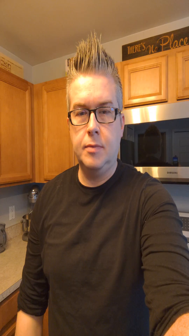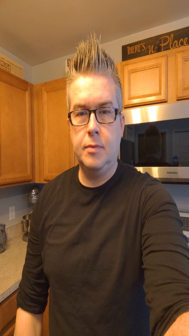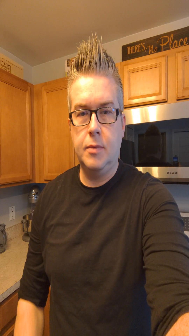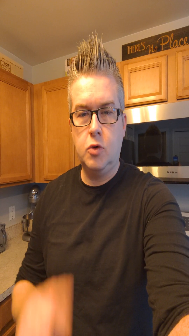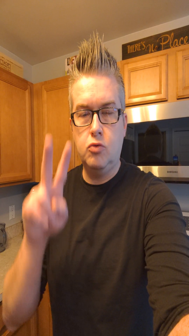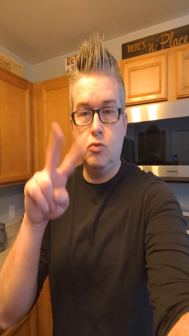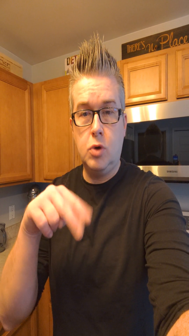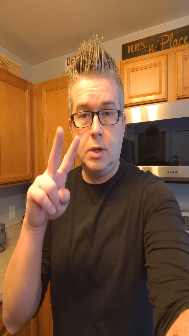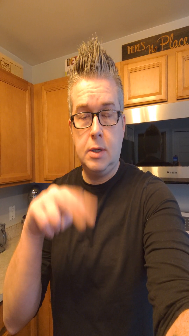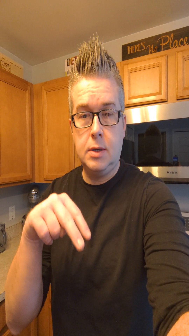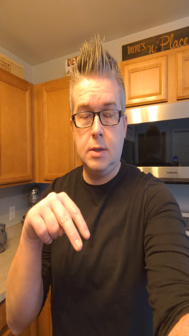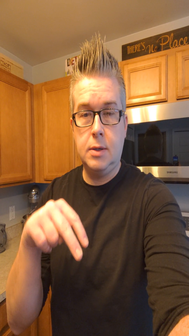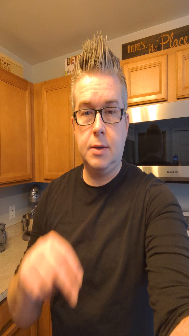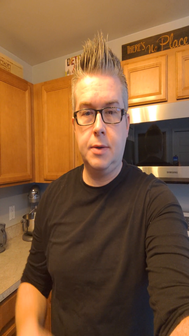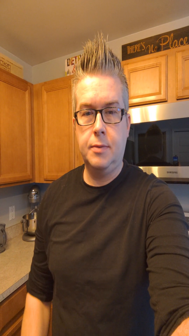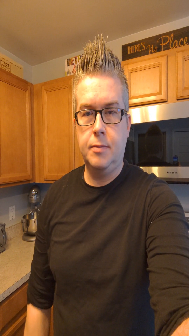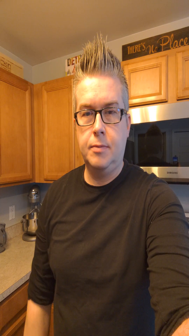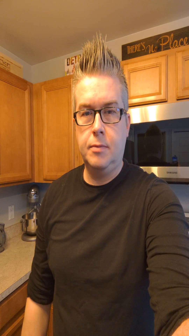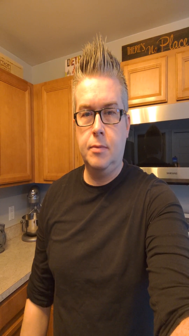read